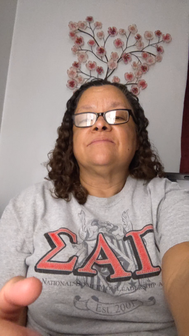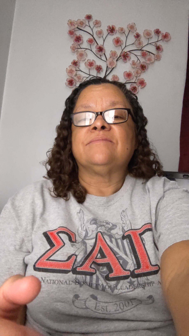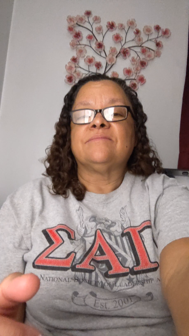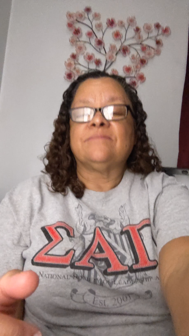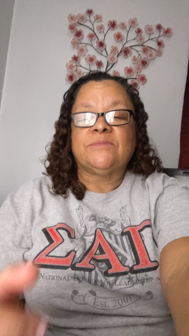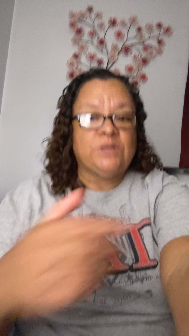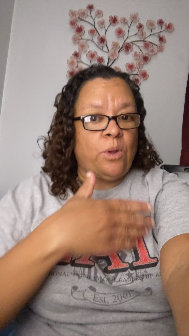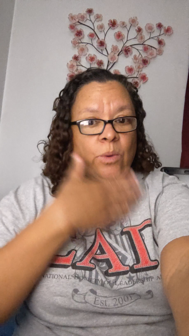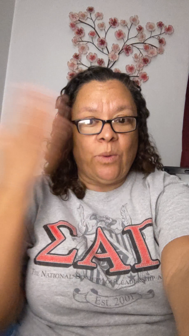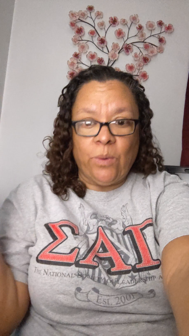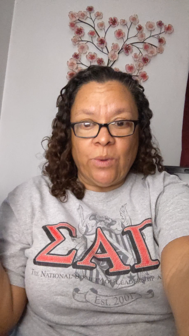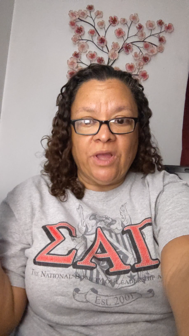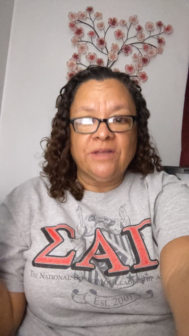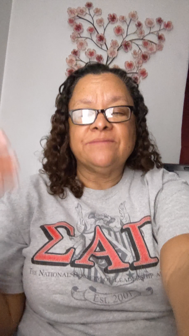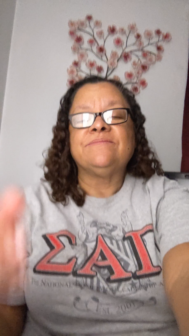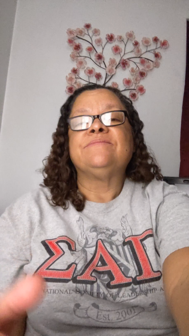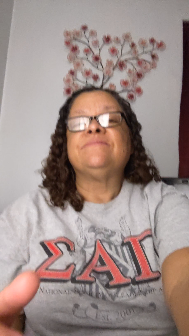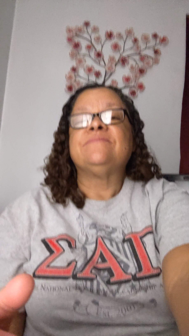all gone